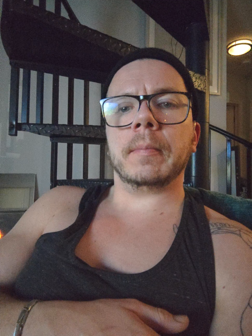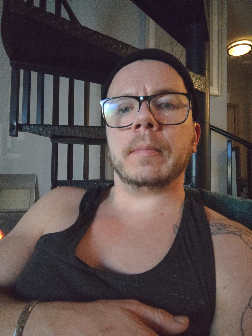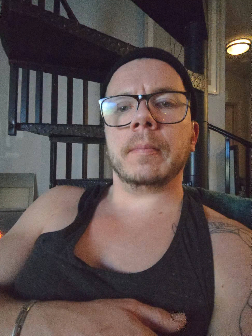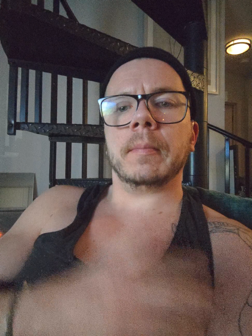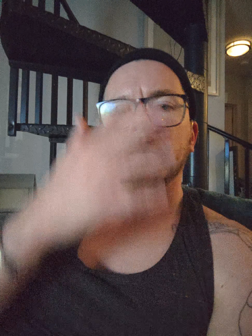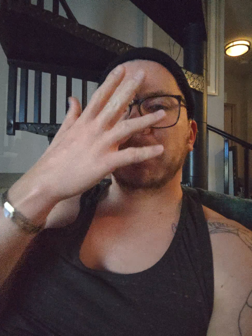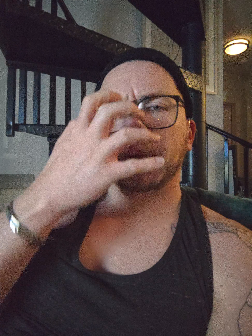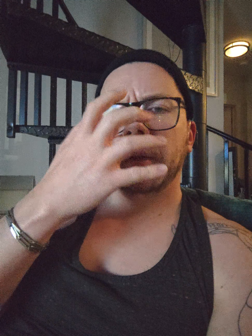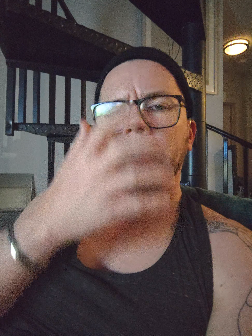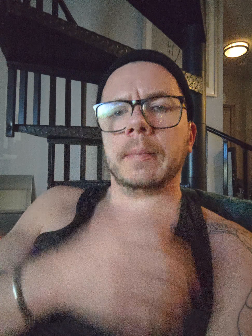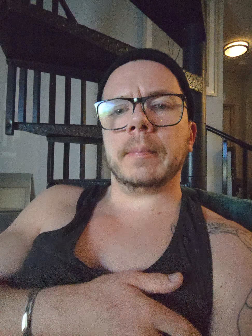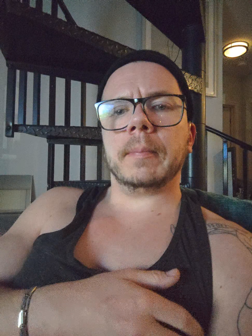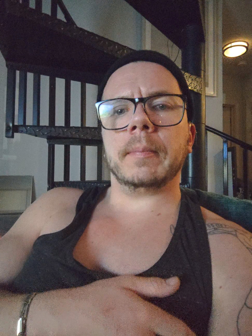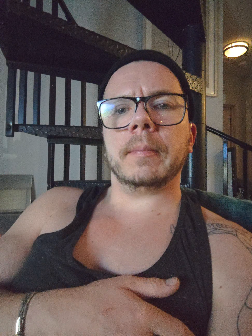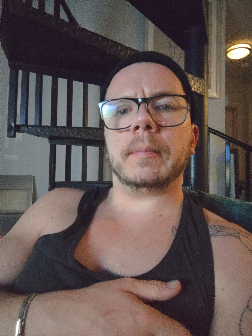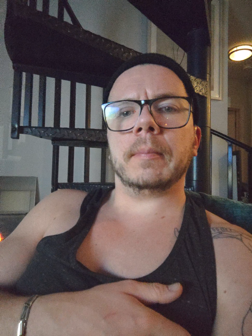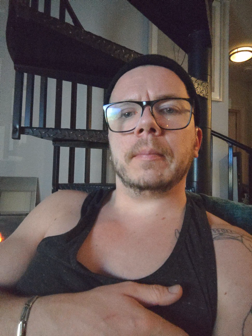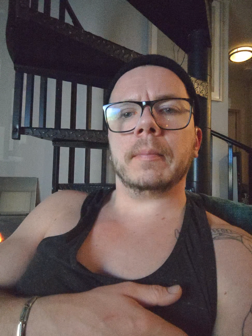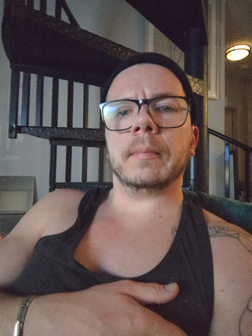mad